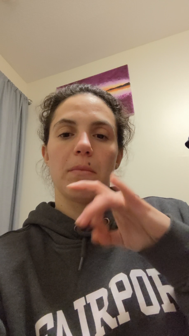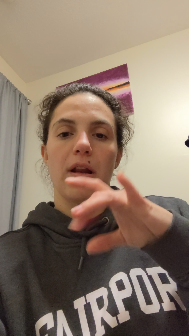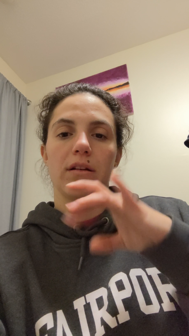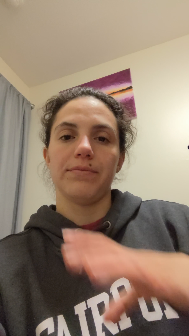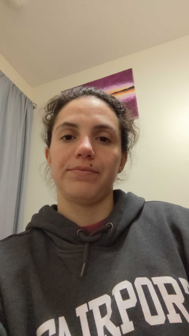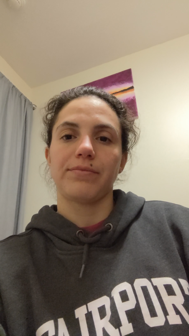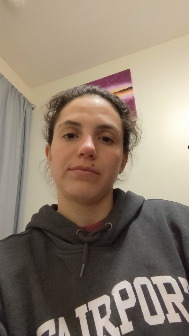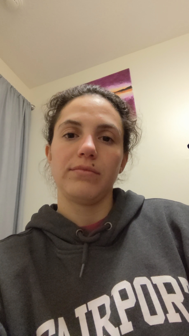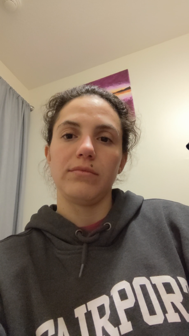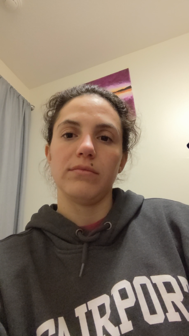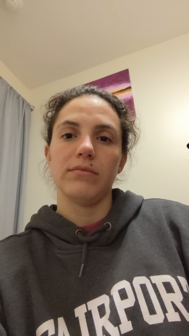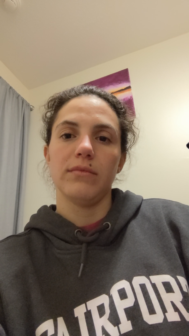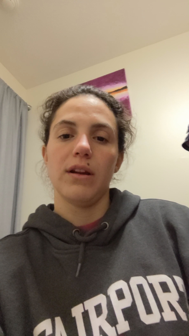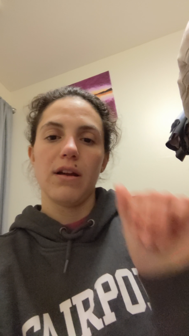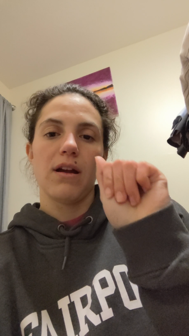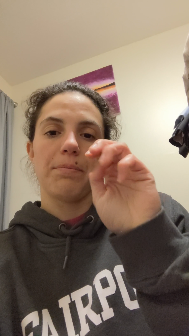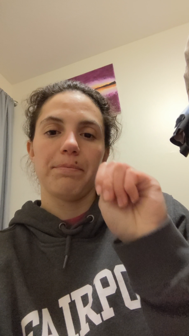am